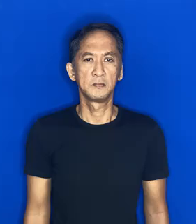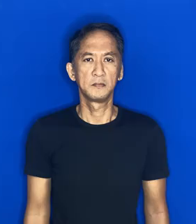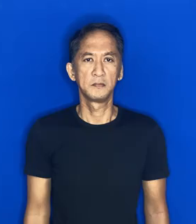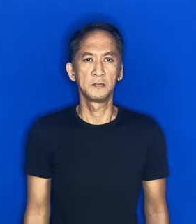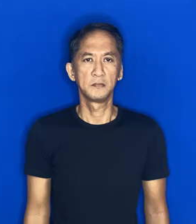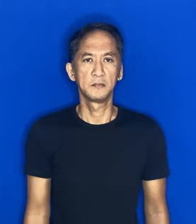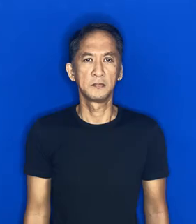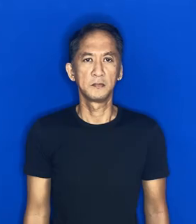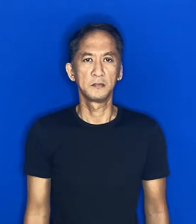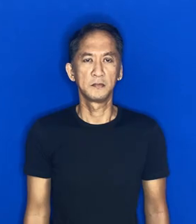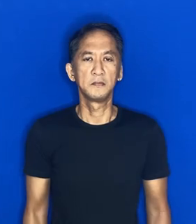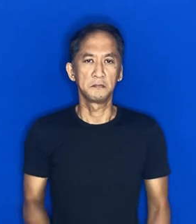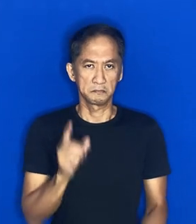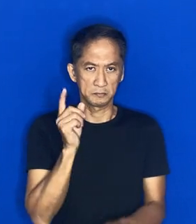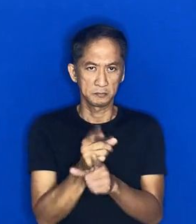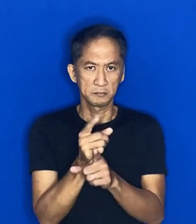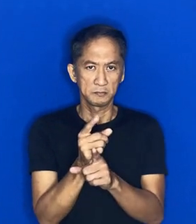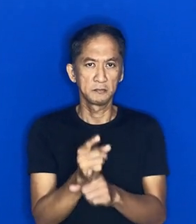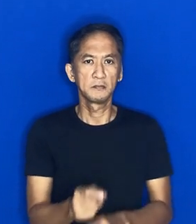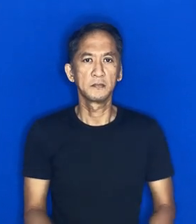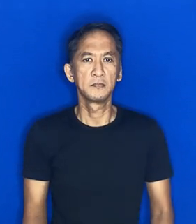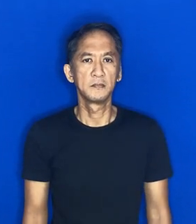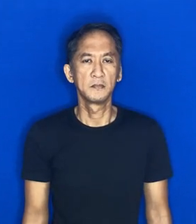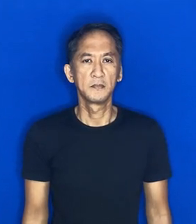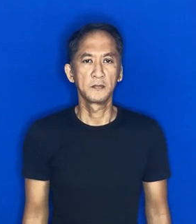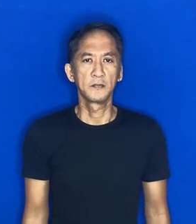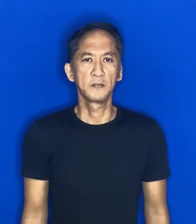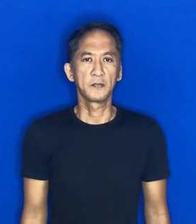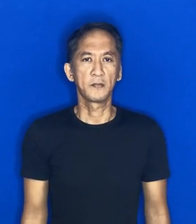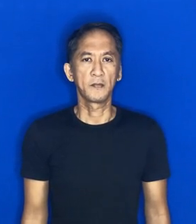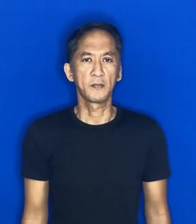correct